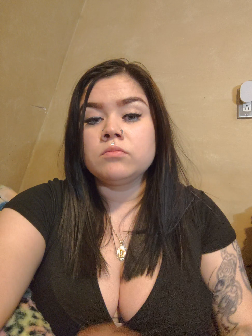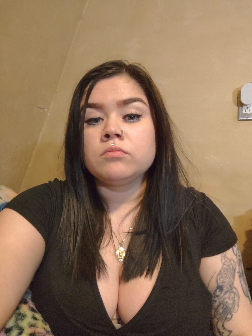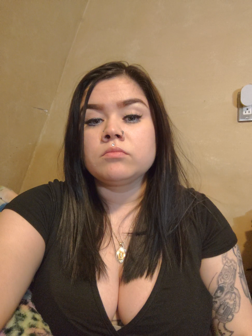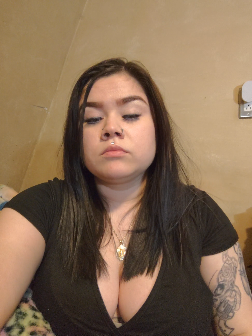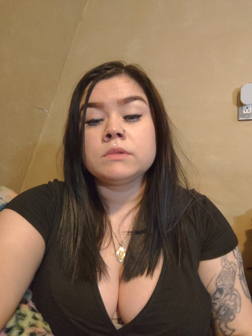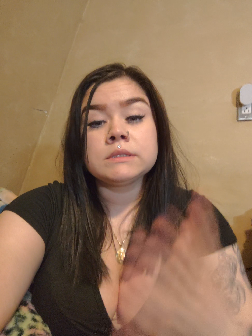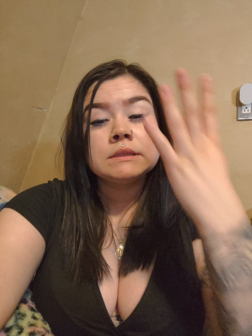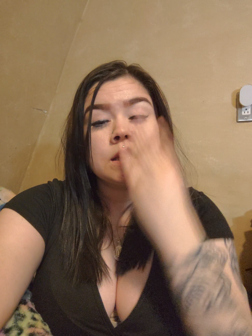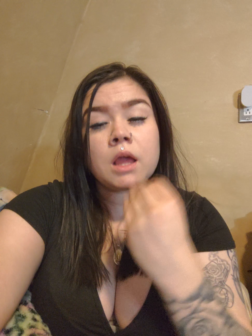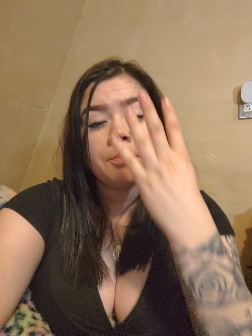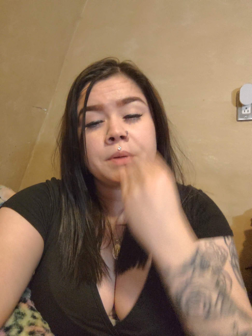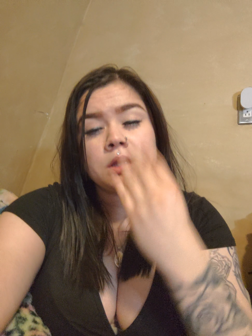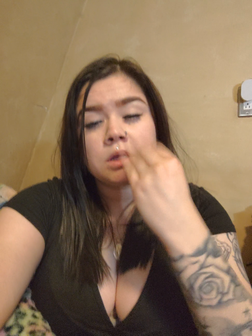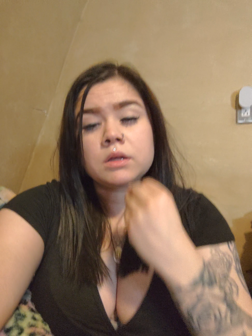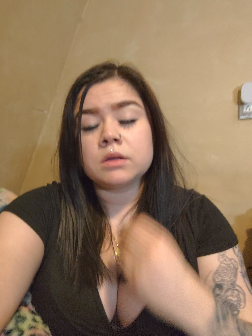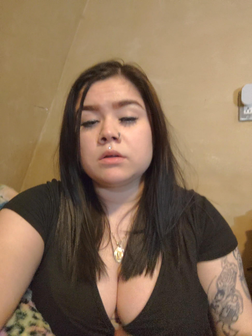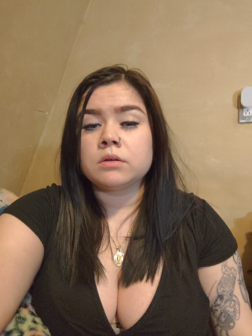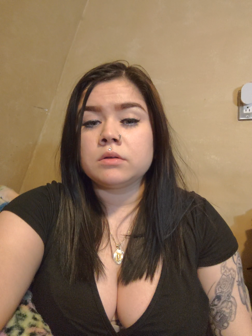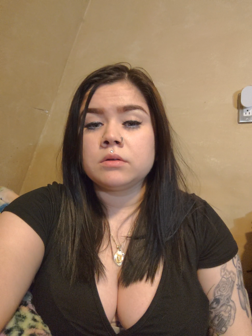sleepy